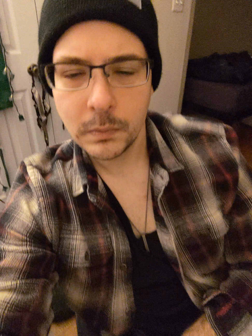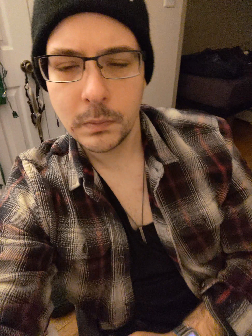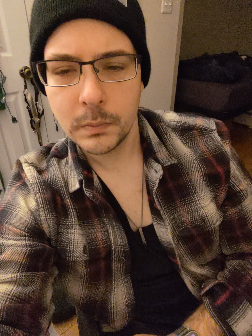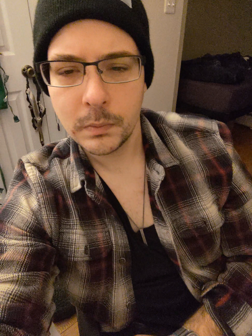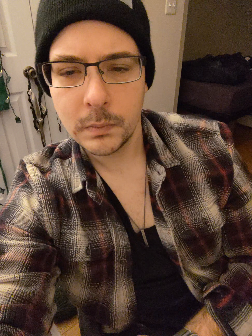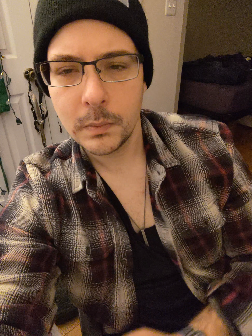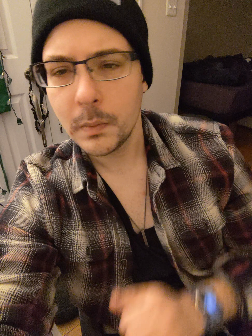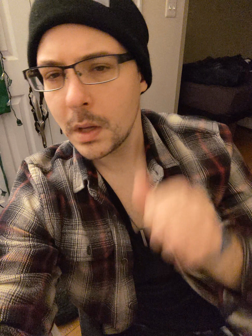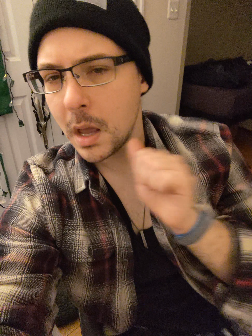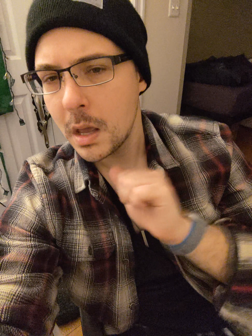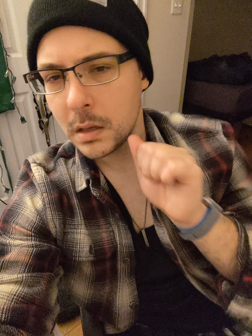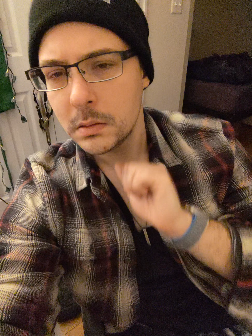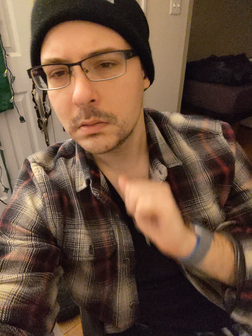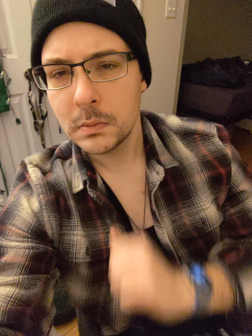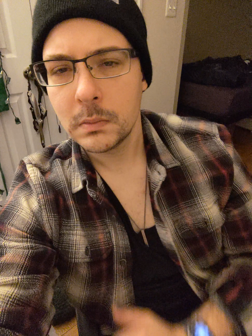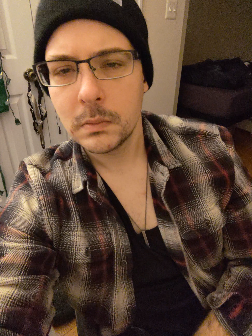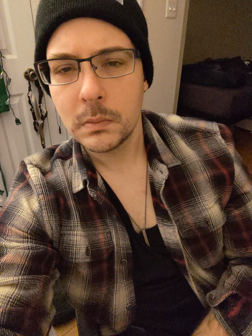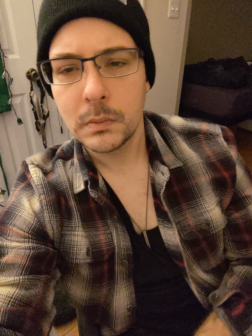aunt